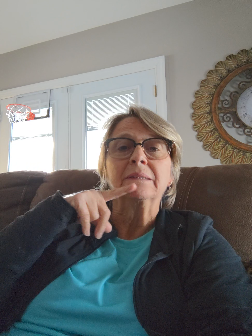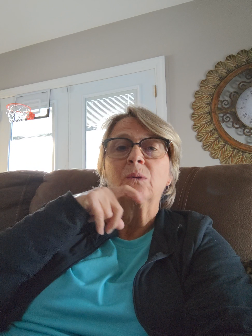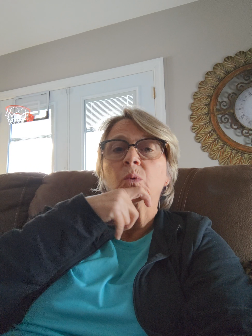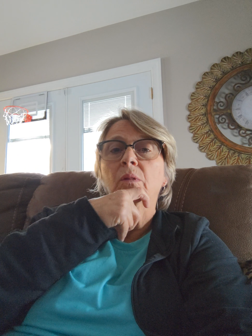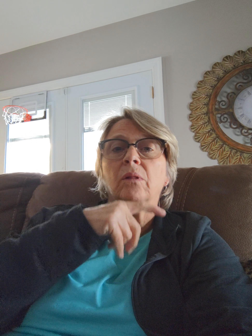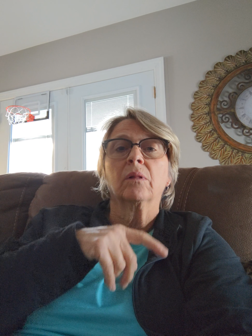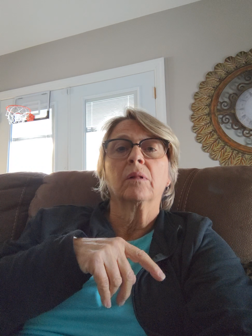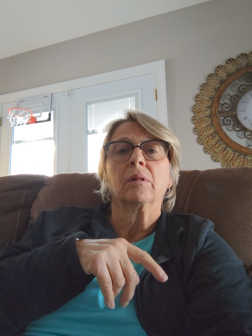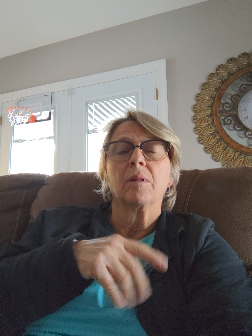cereal